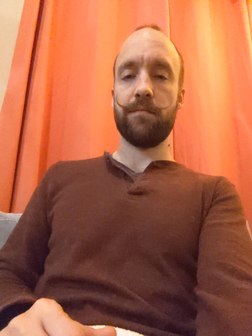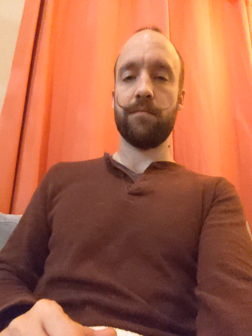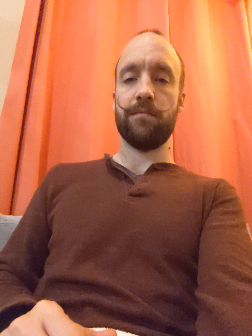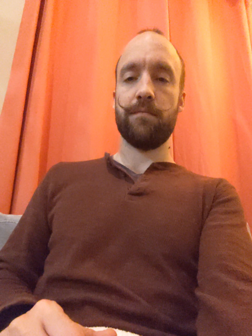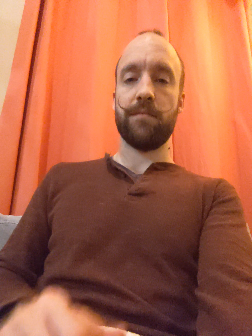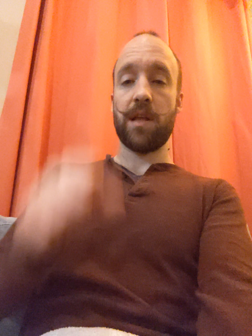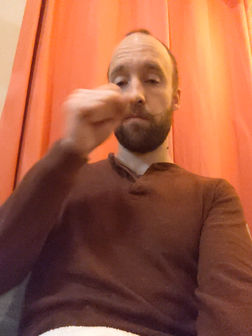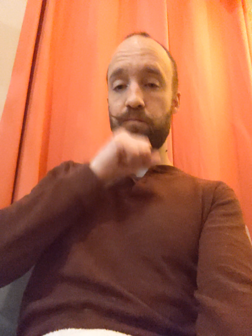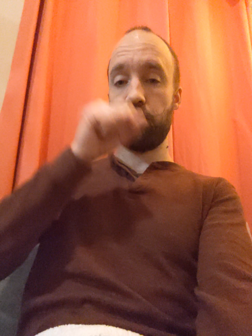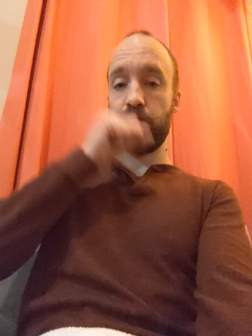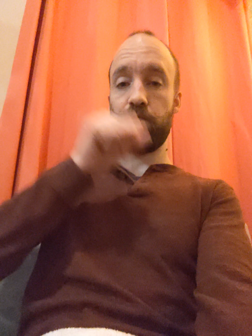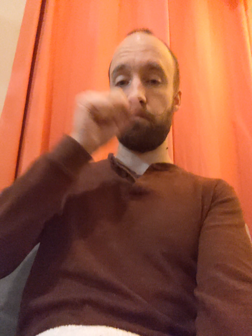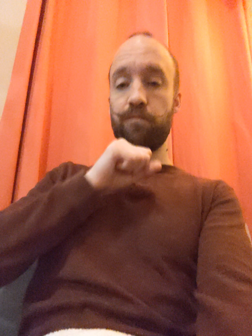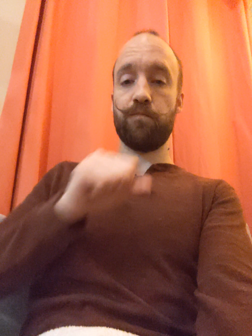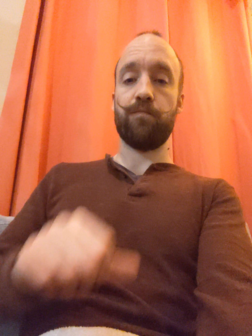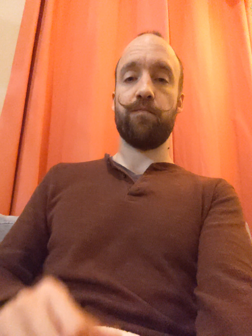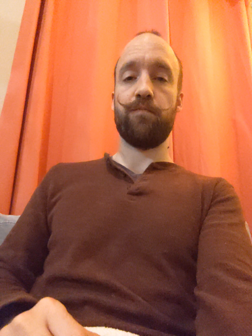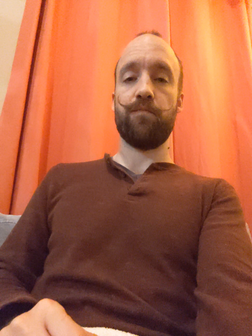ice cream